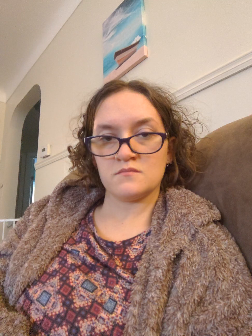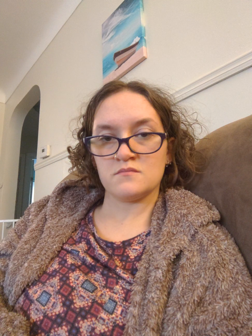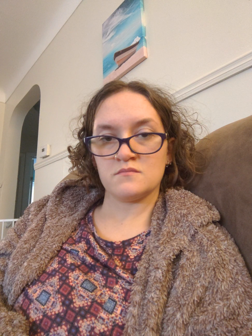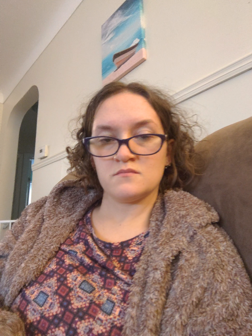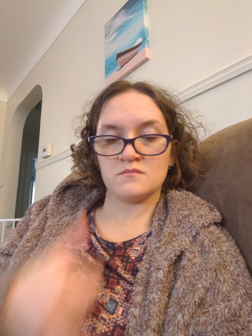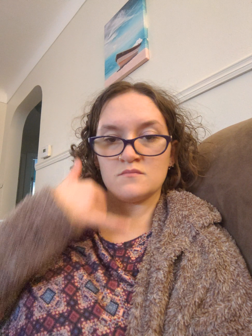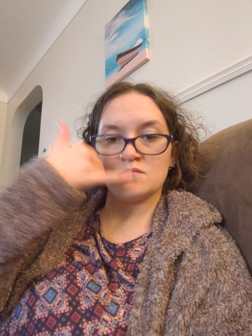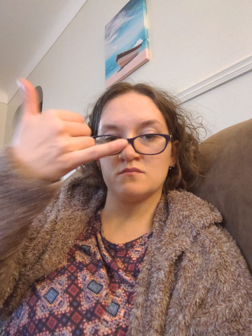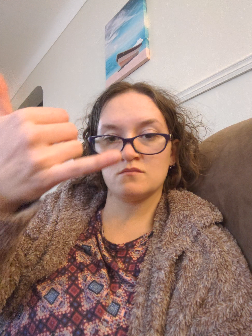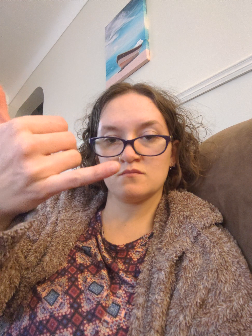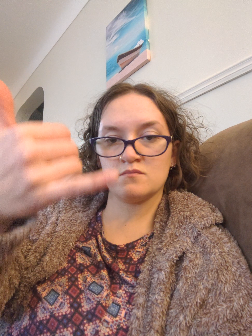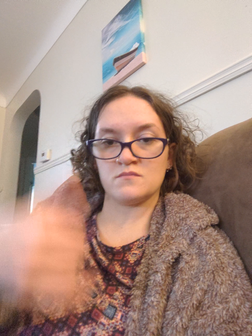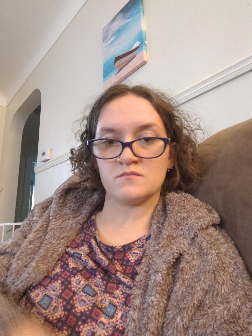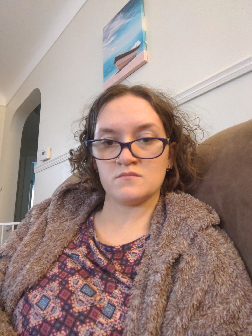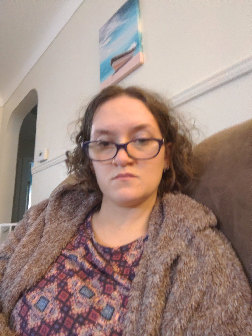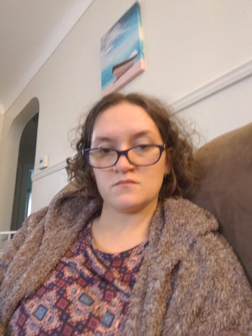call on the phone